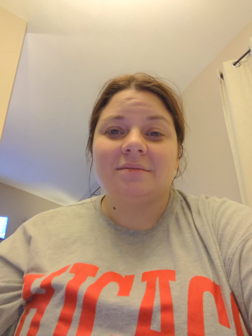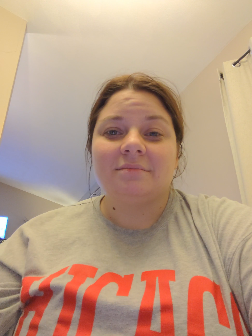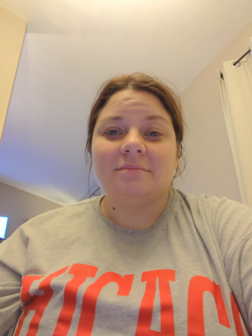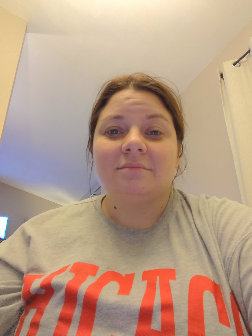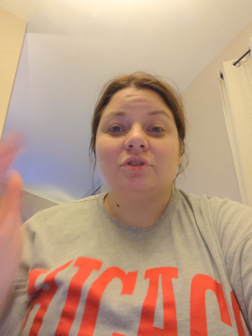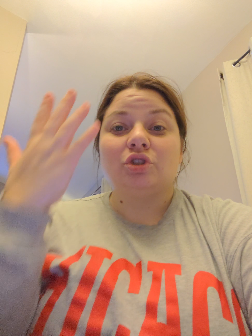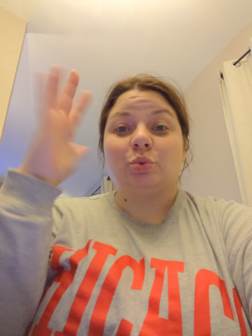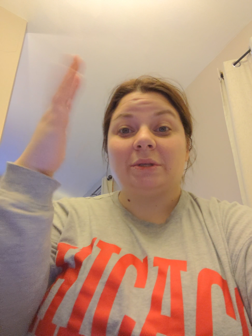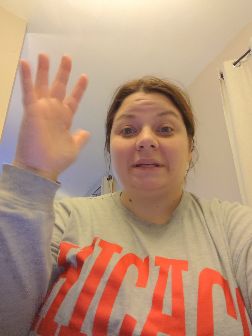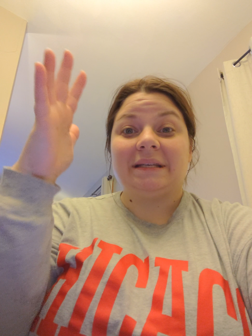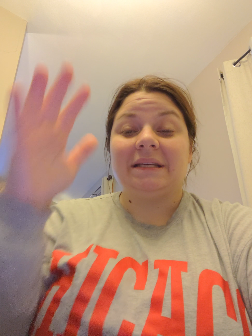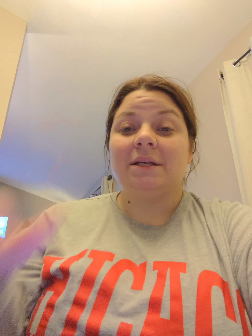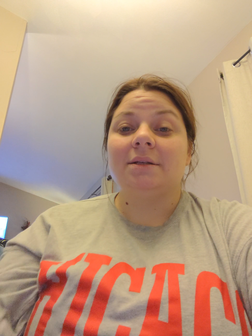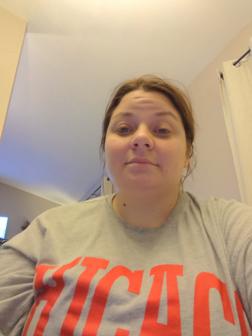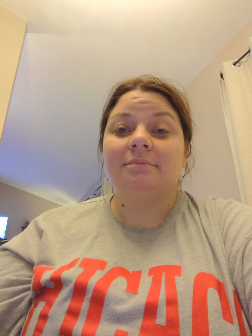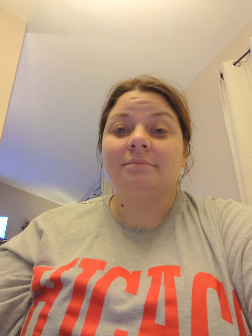tree